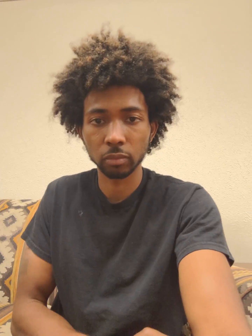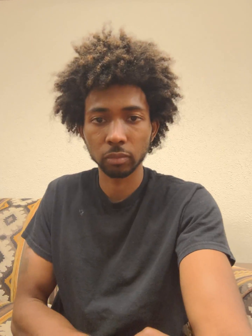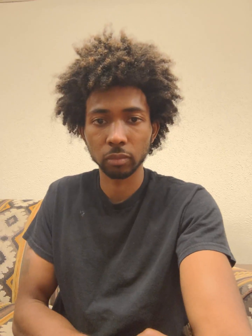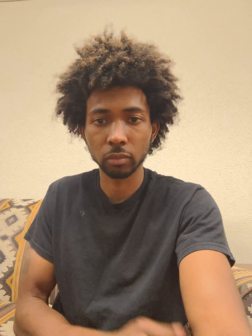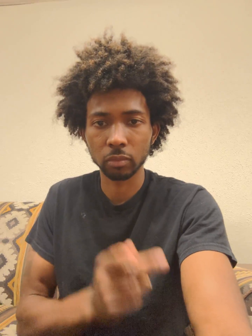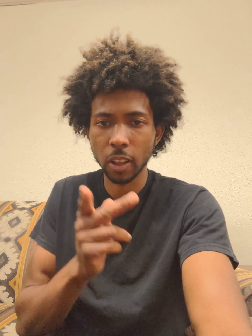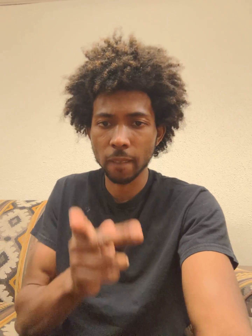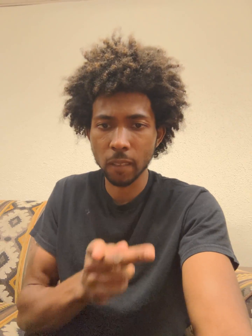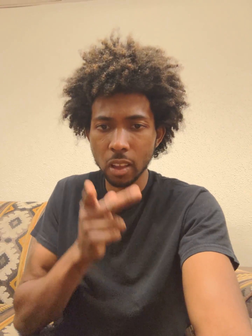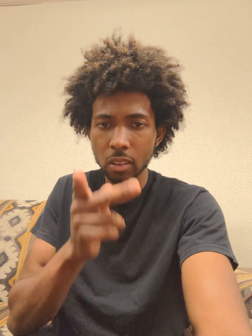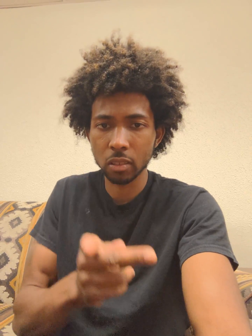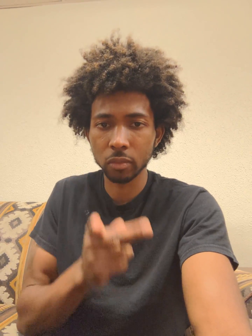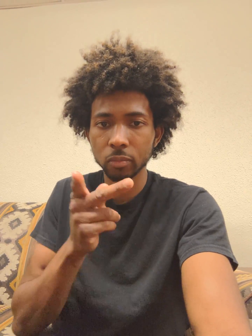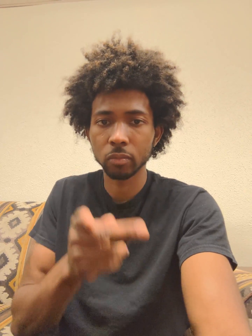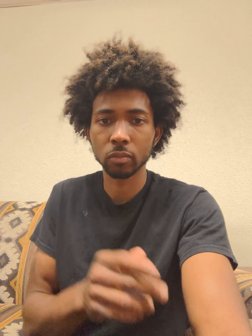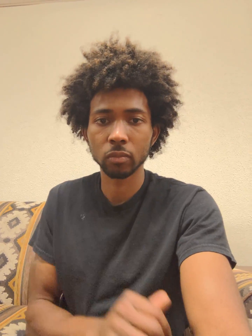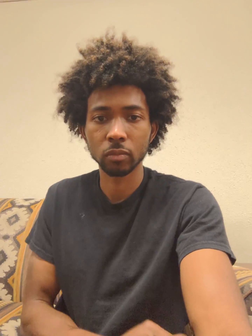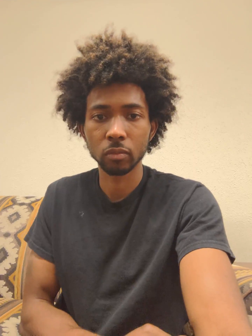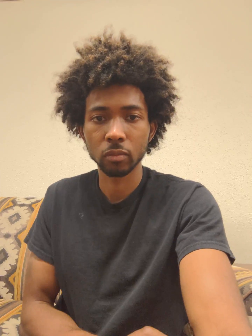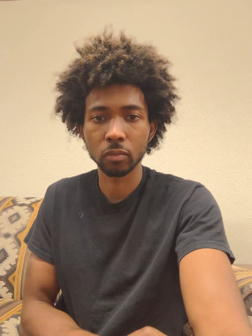careful